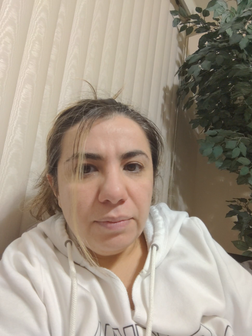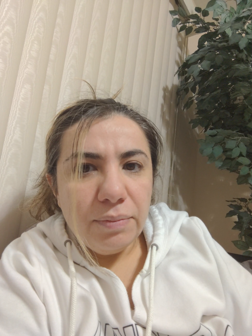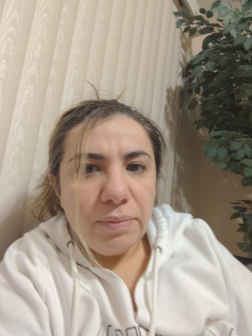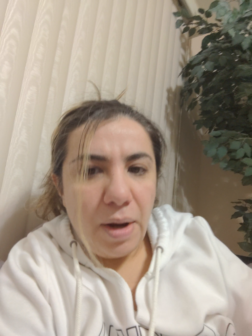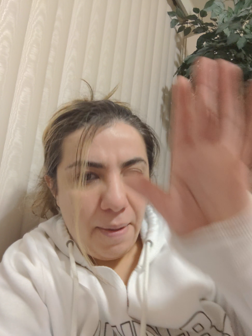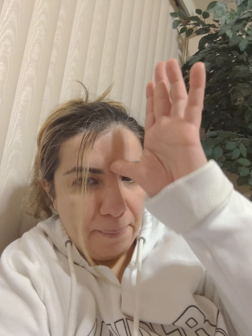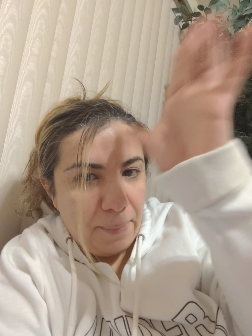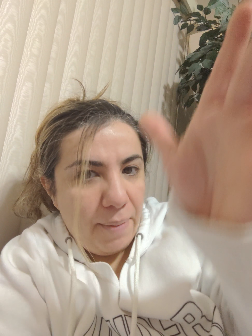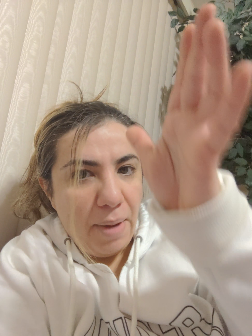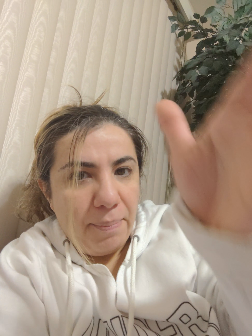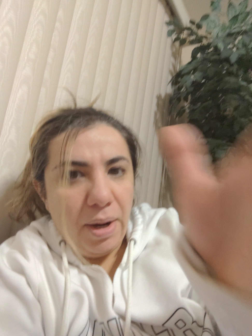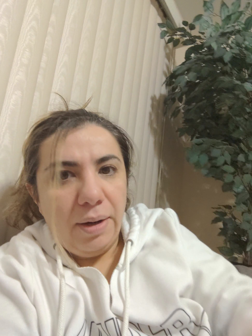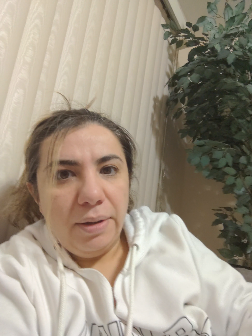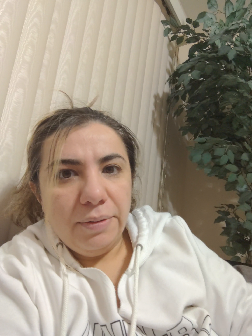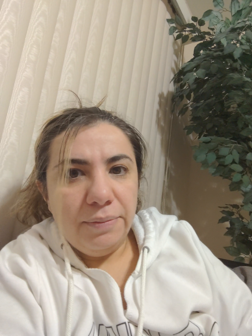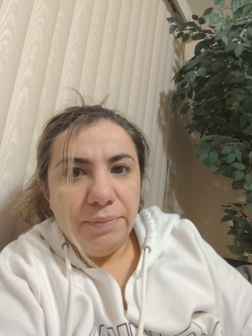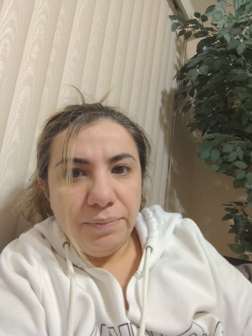grandpa